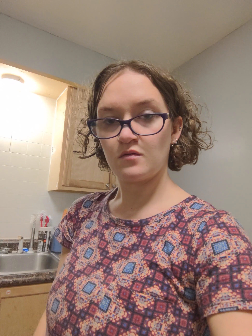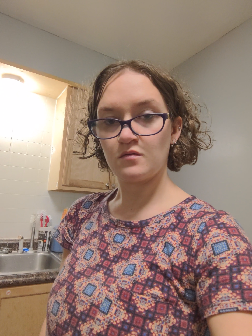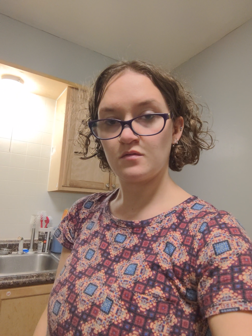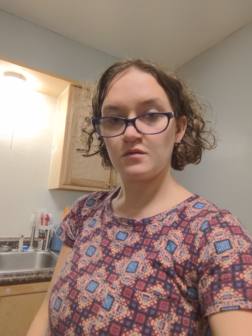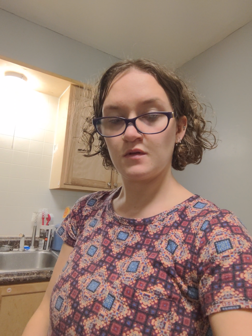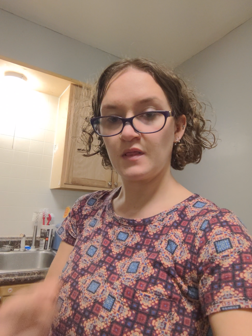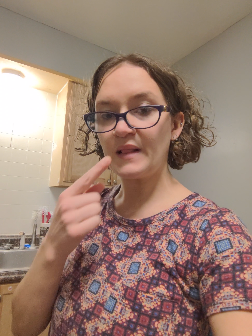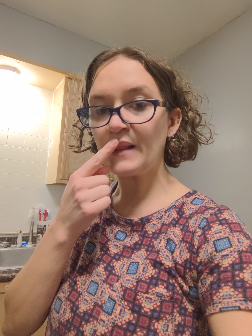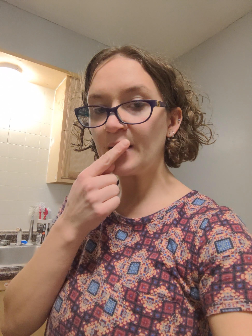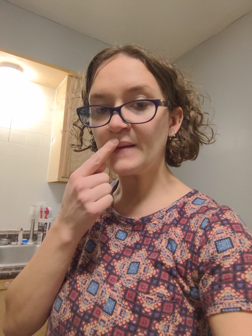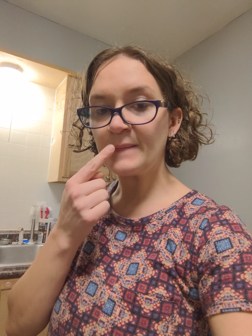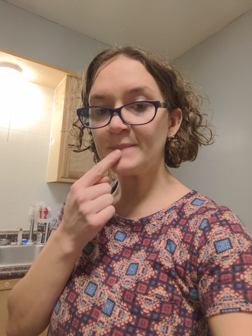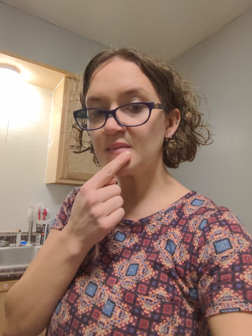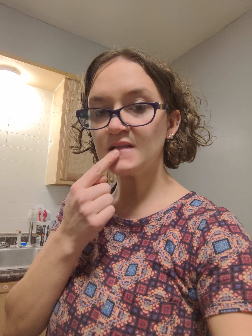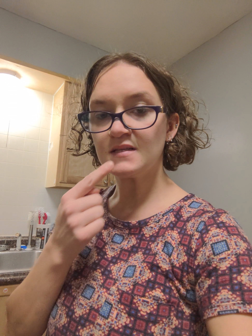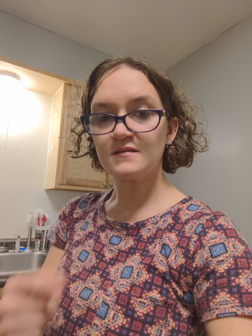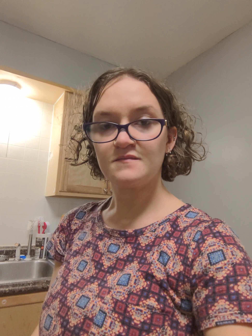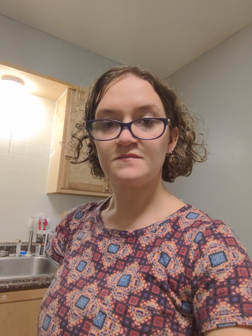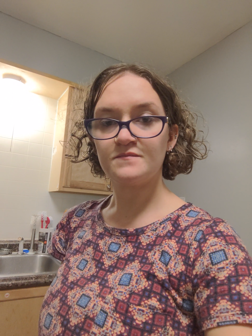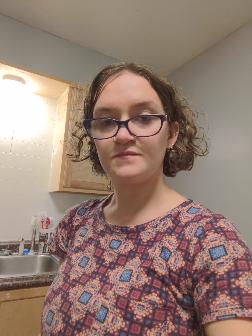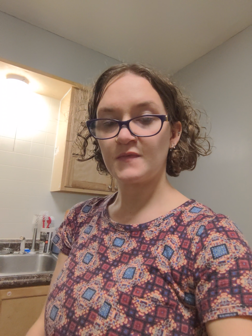lips